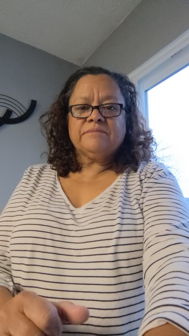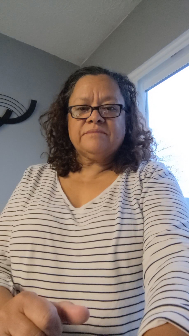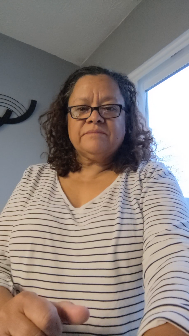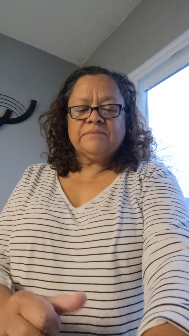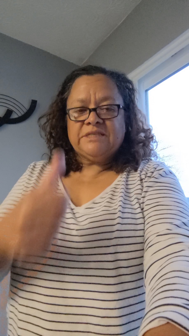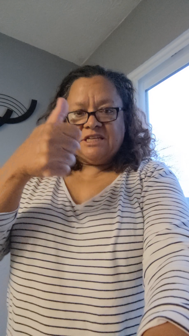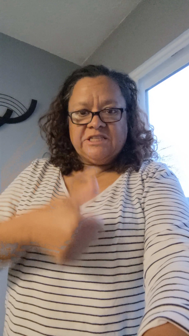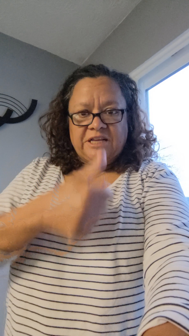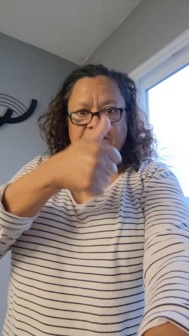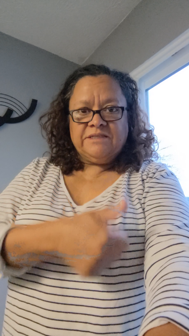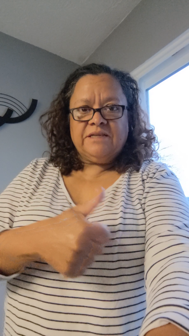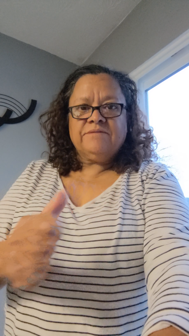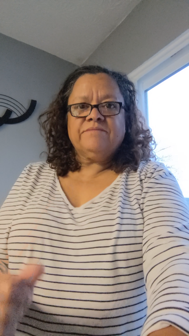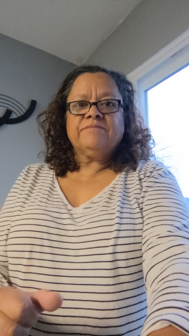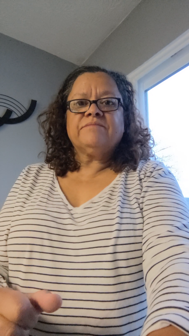each